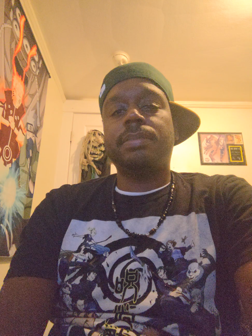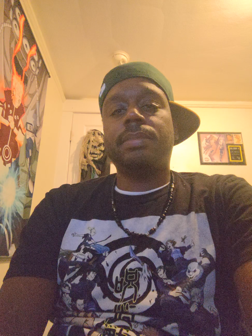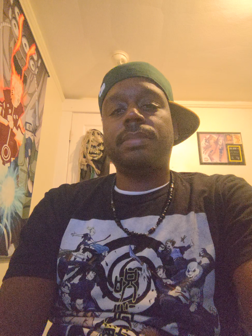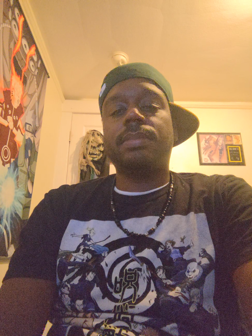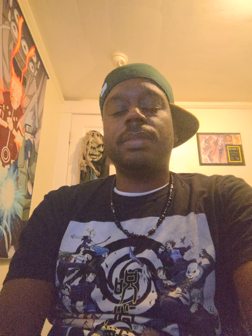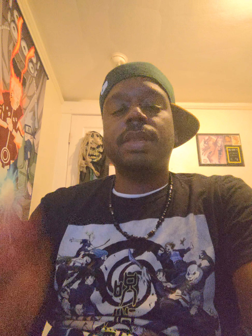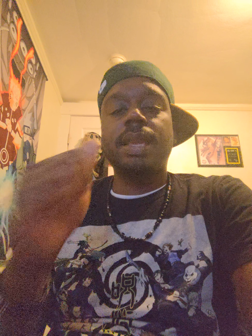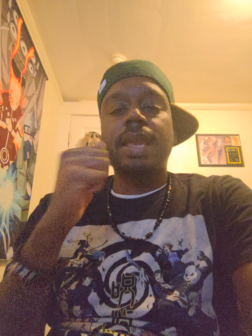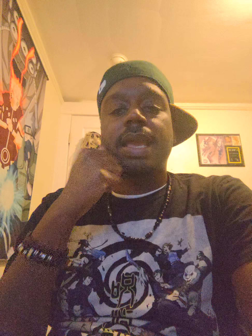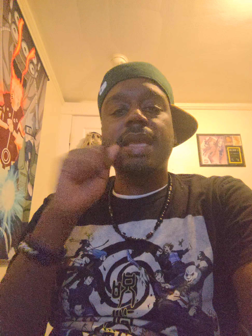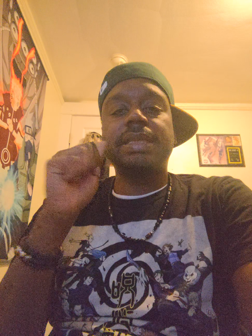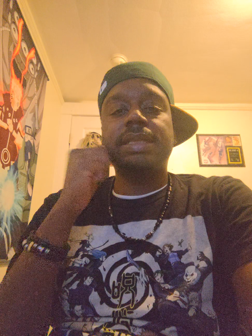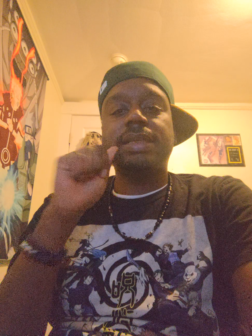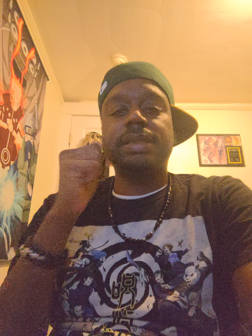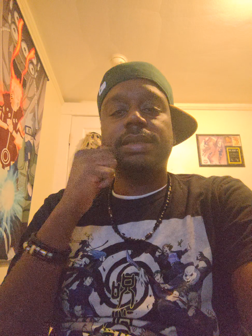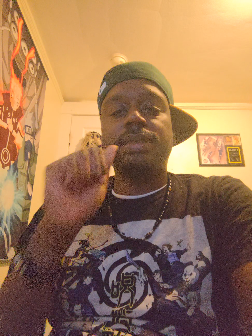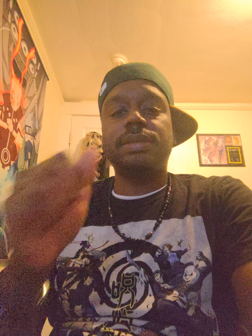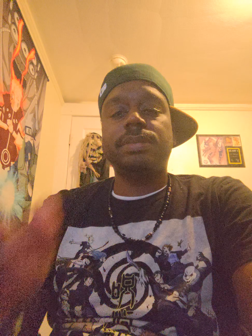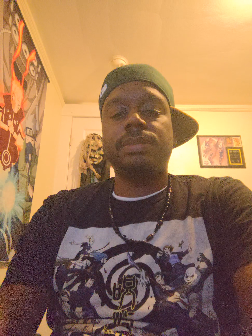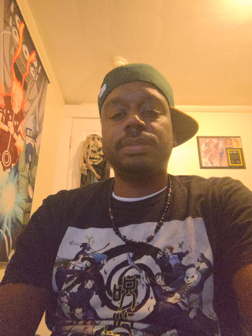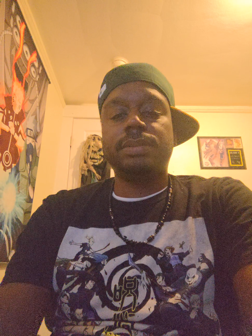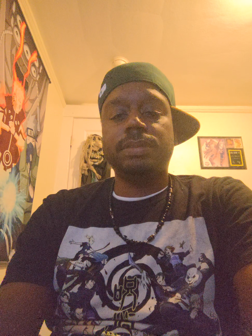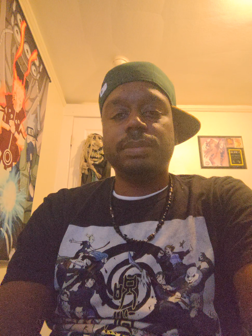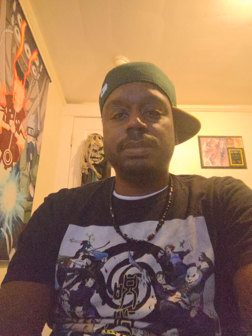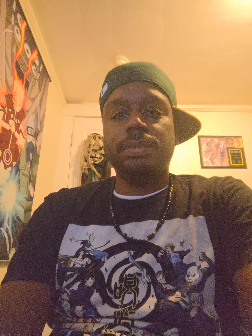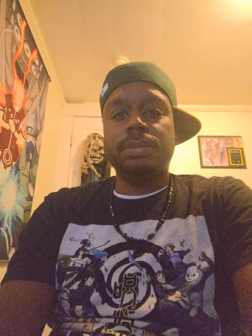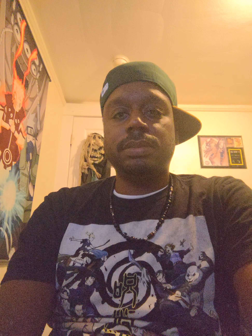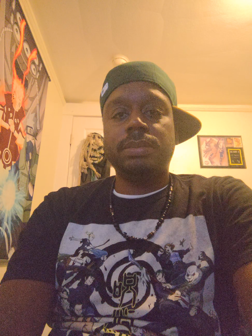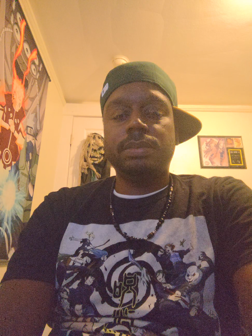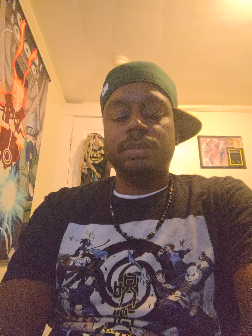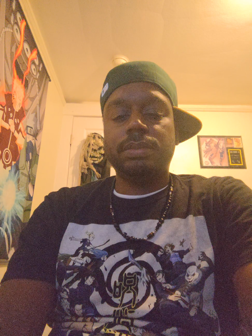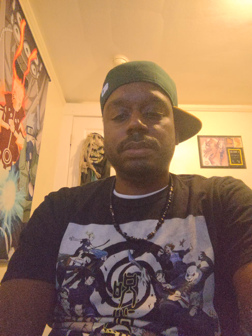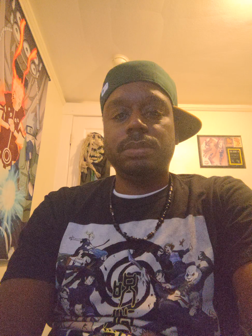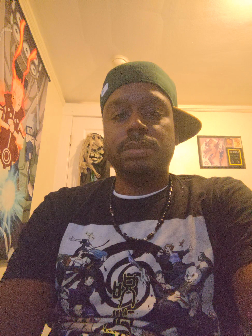aunt